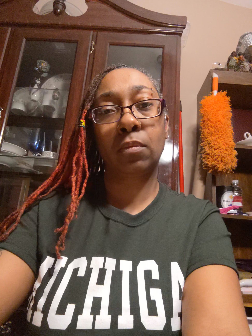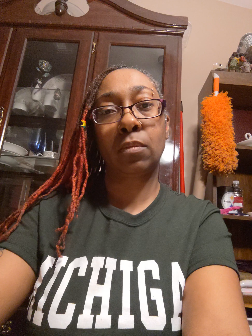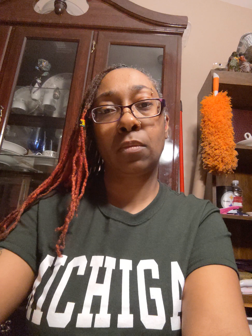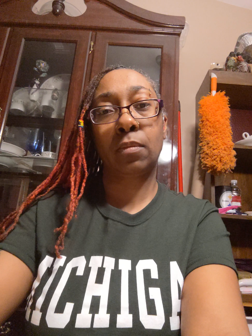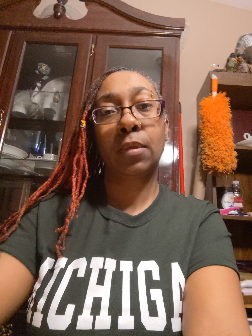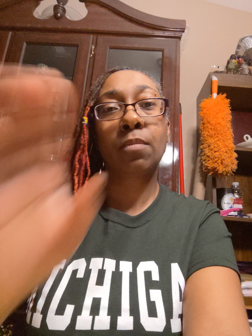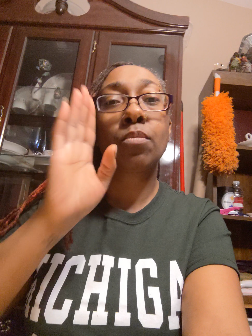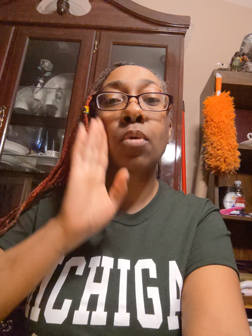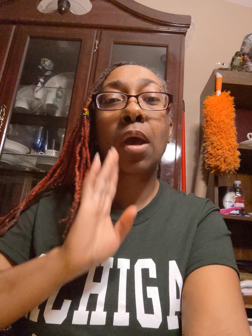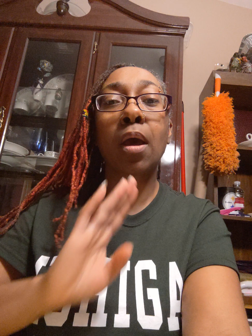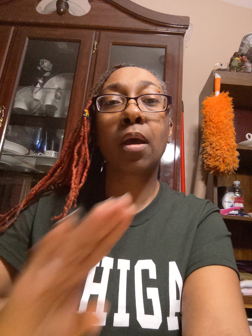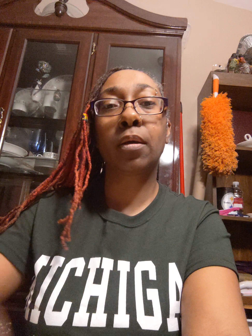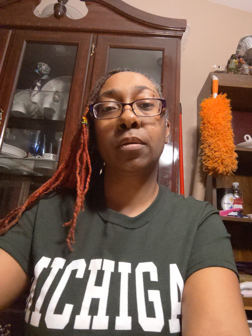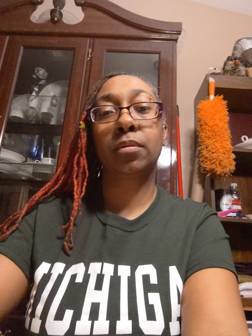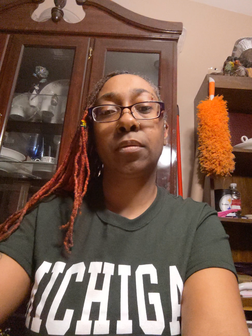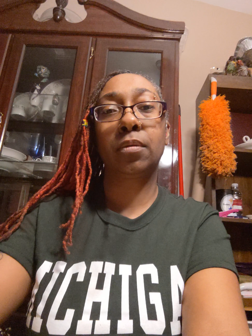down